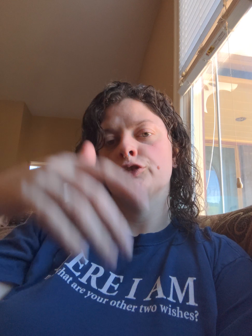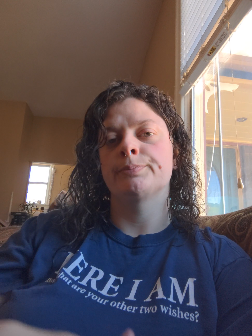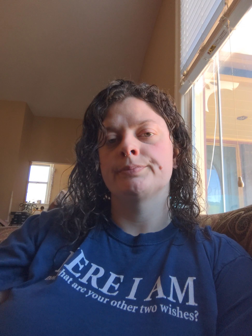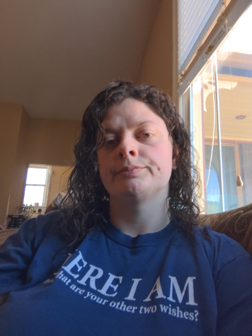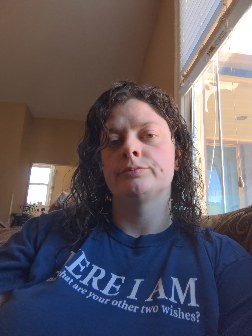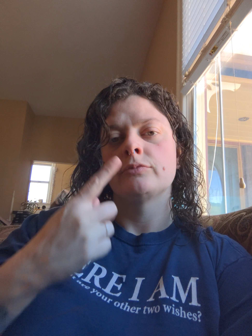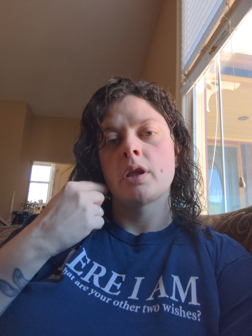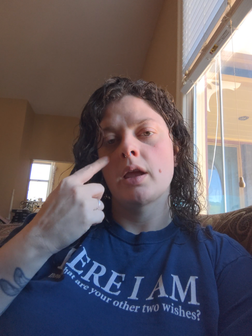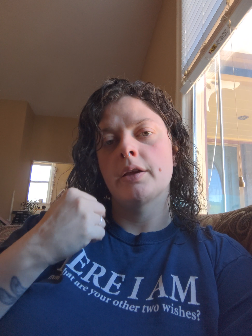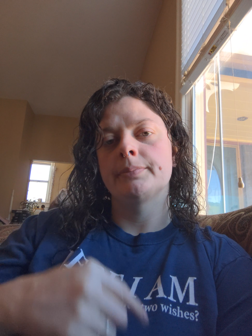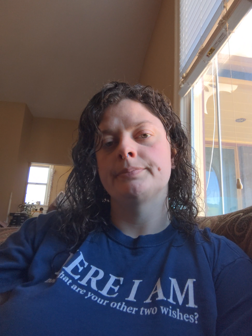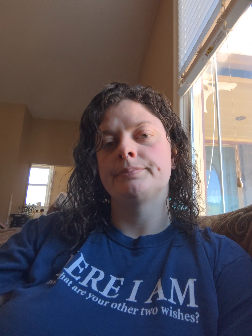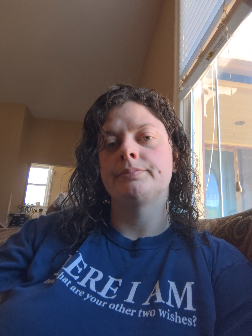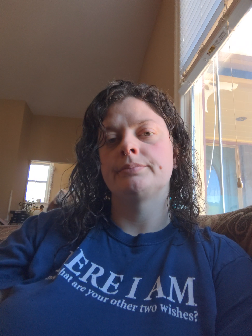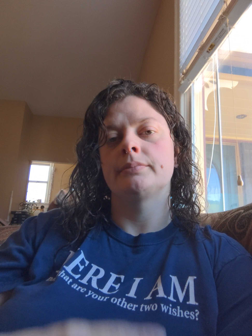cry